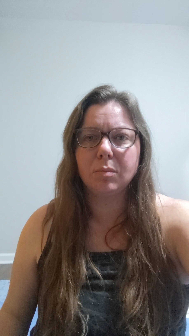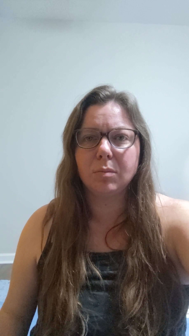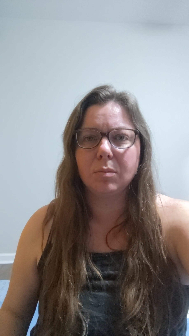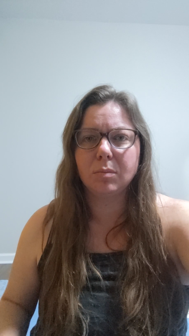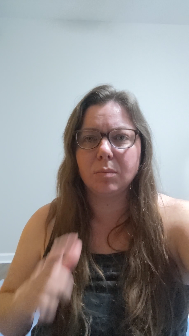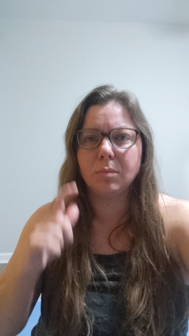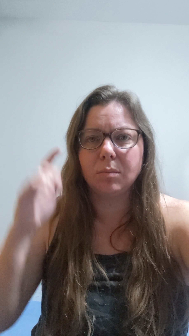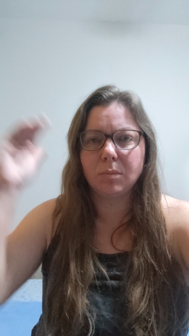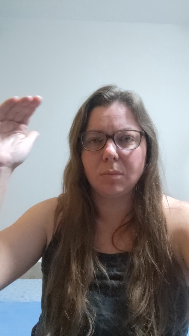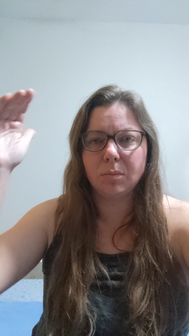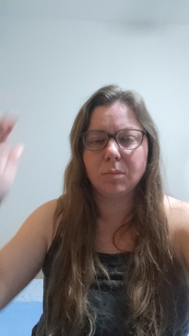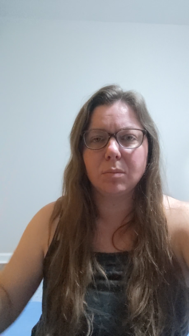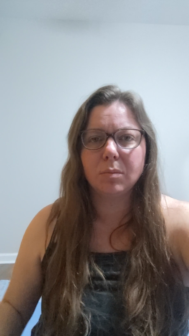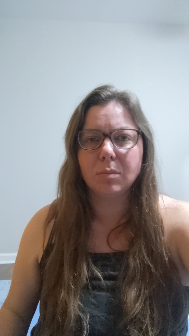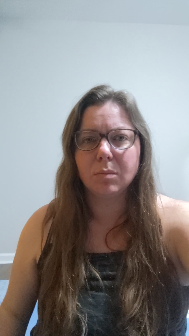big